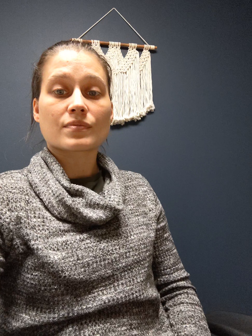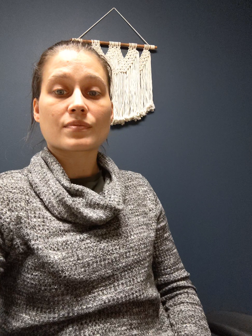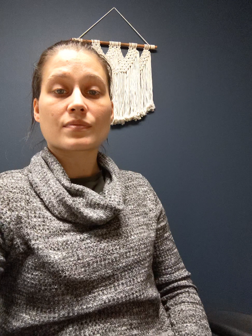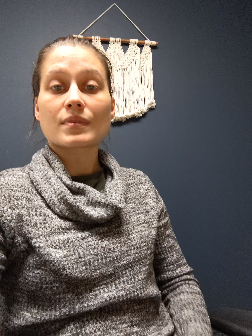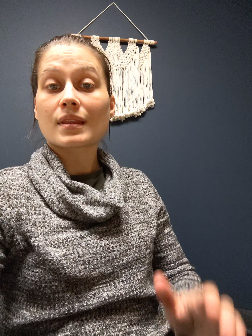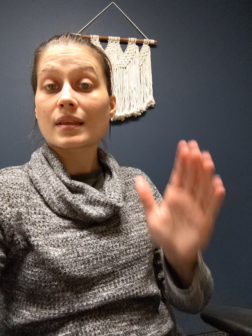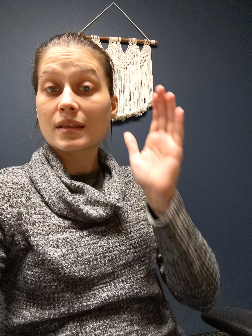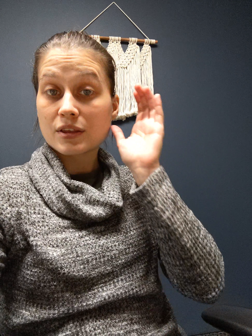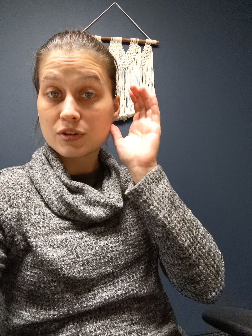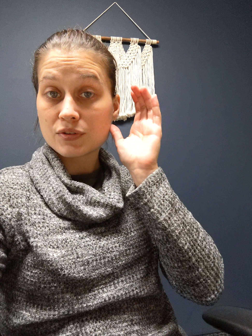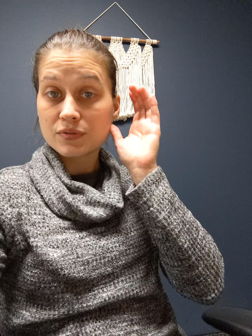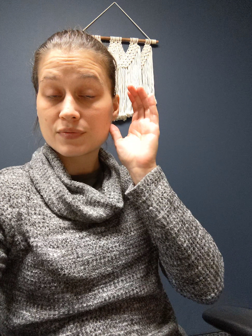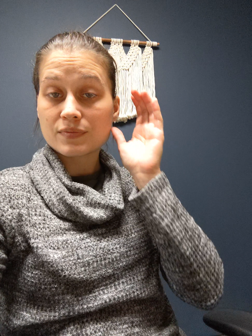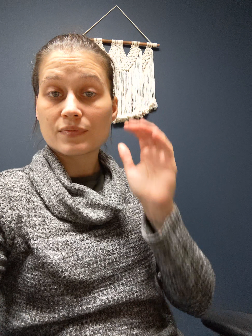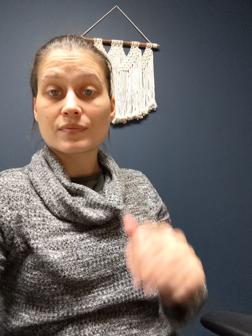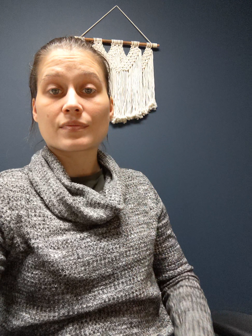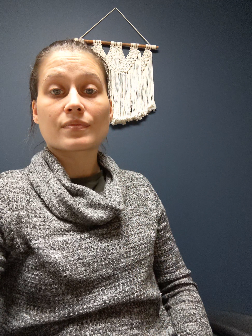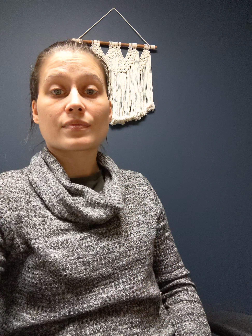hear